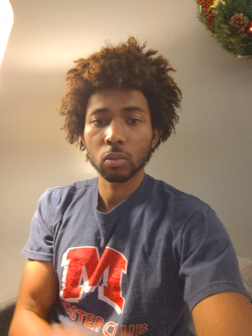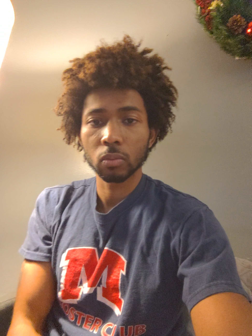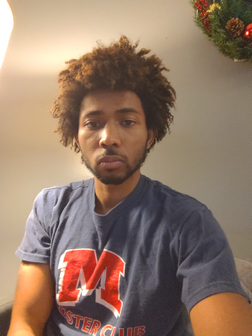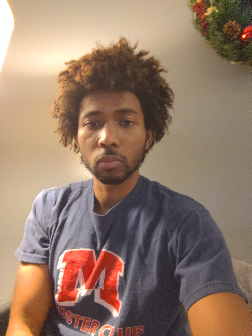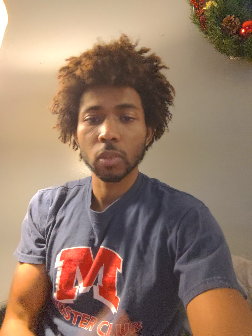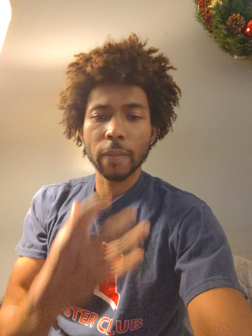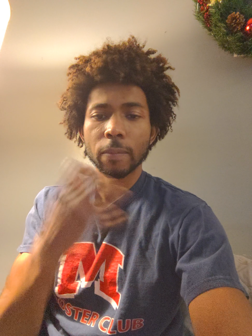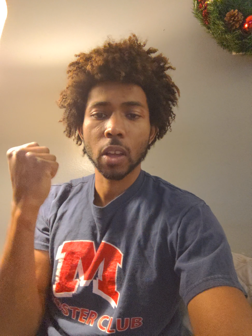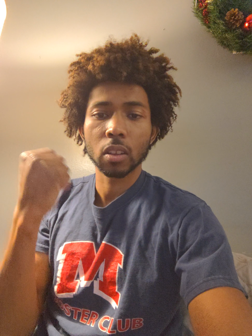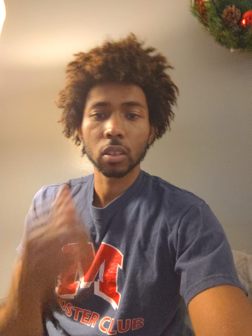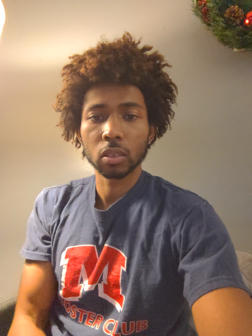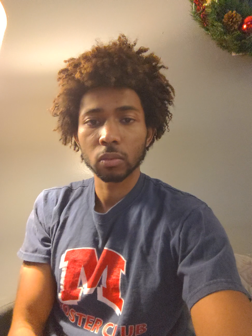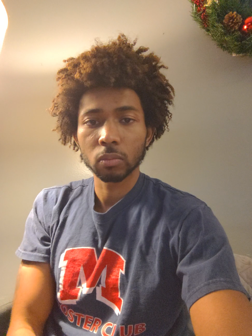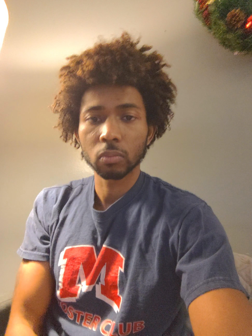fast